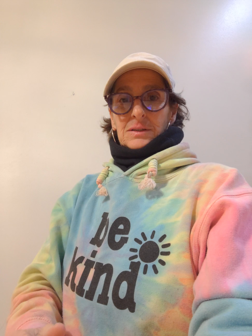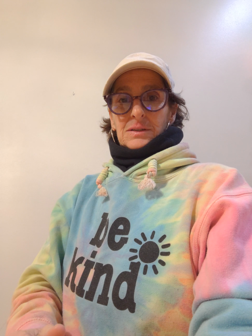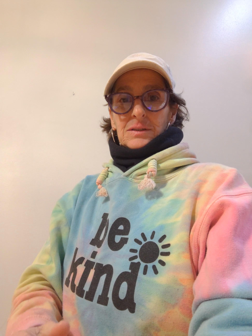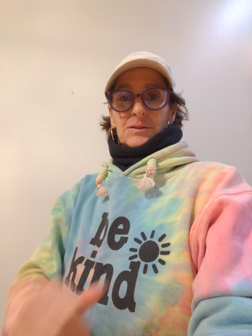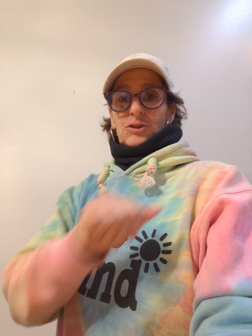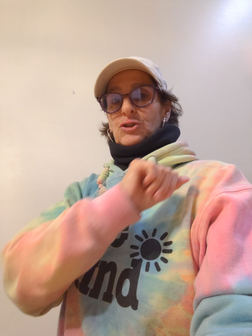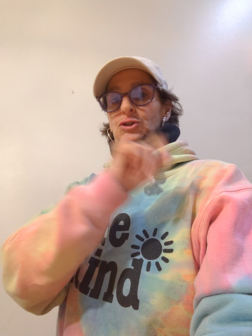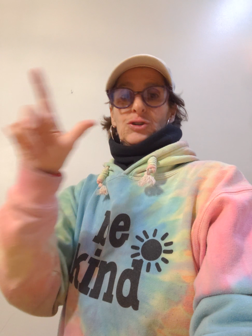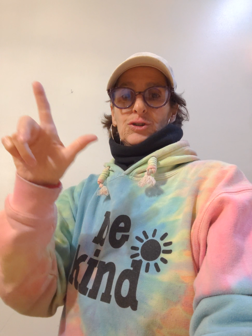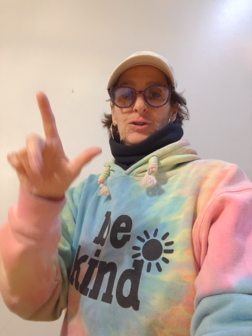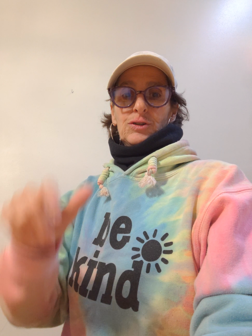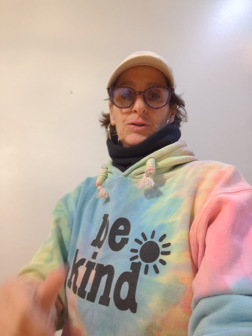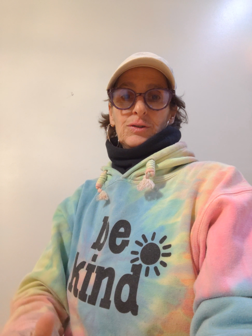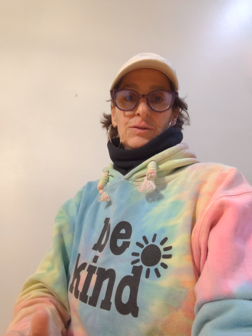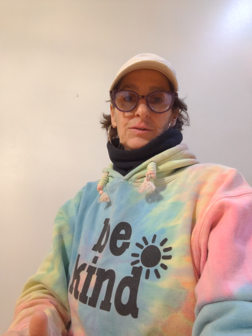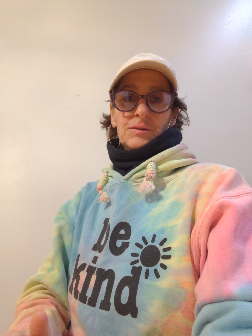all